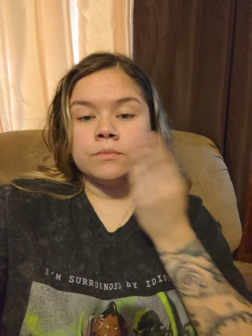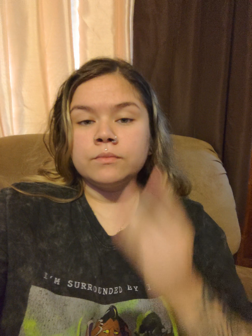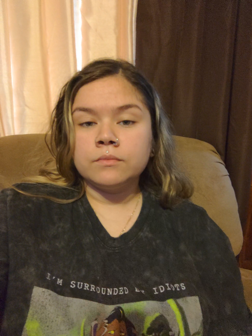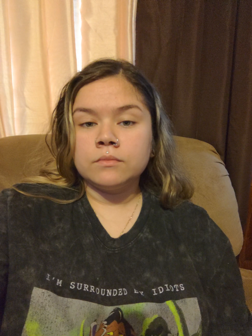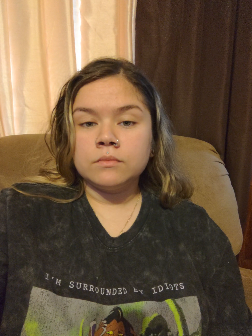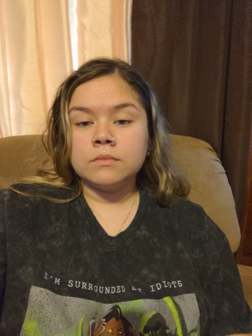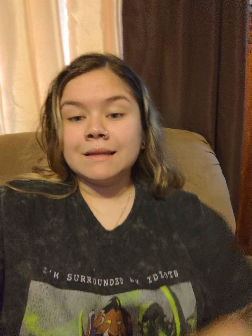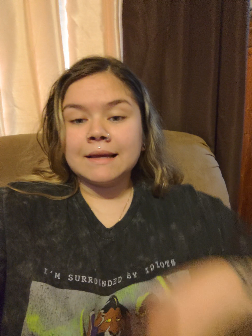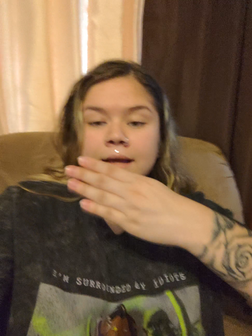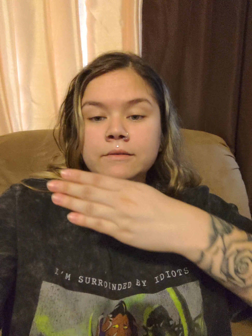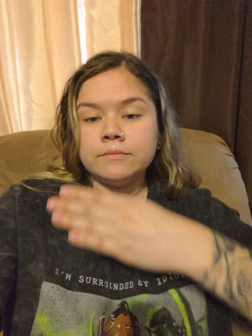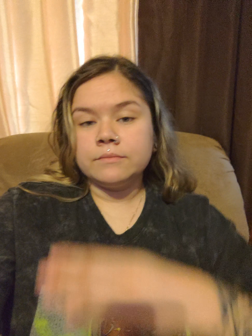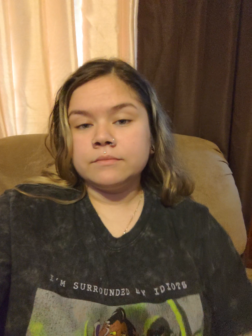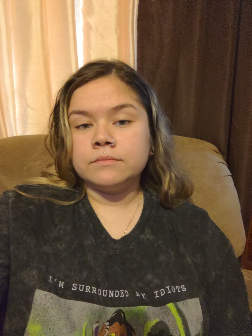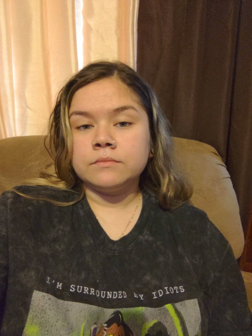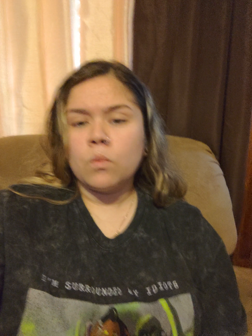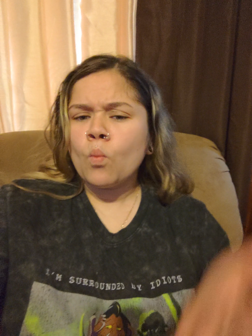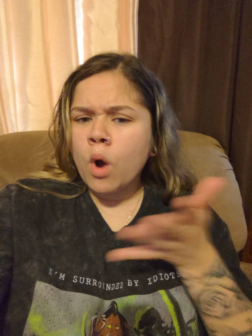kick